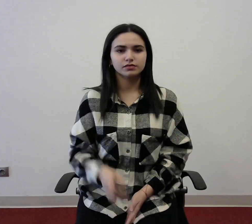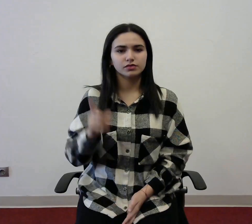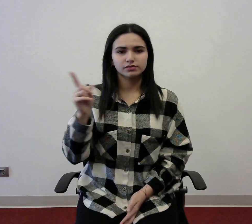O